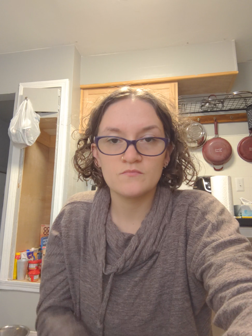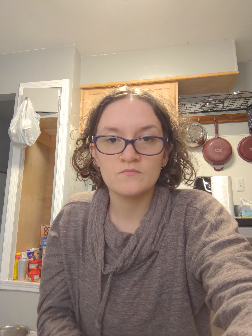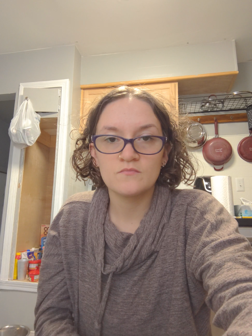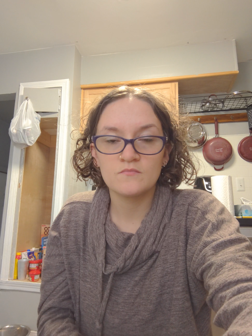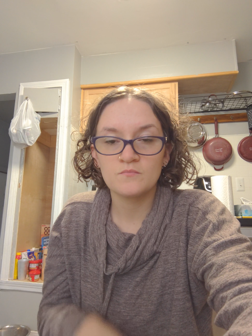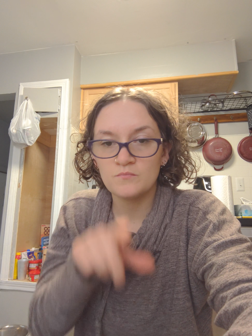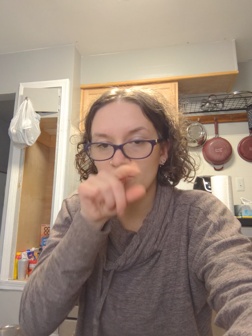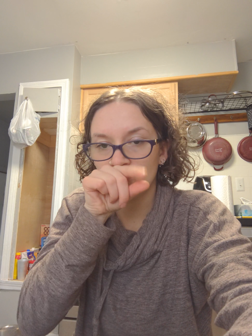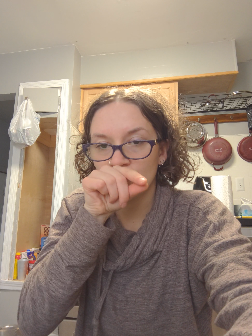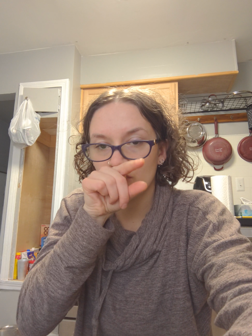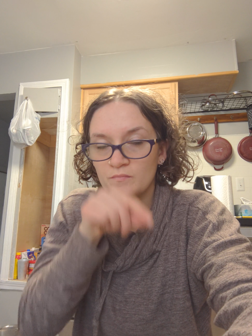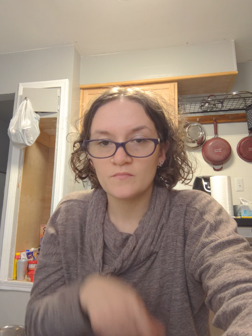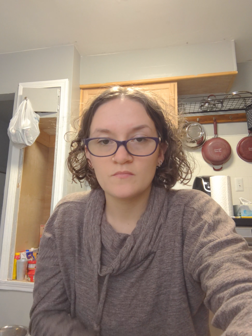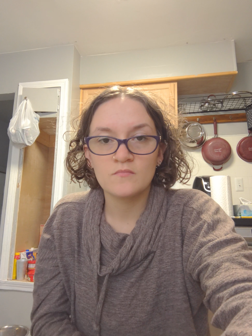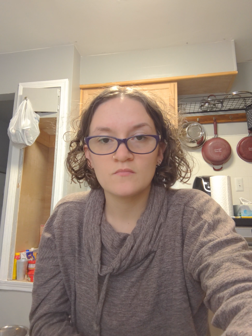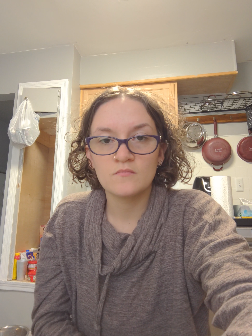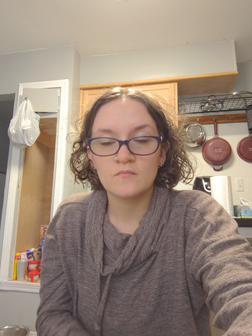bird